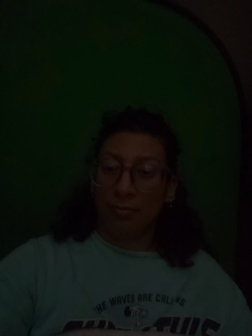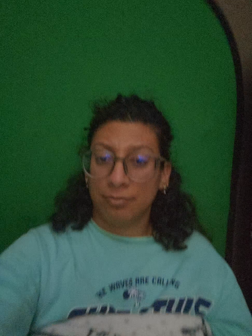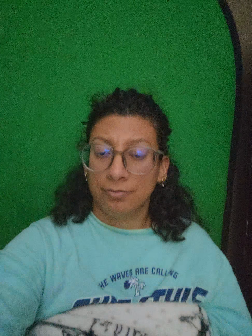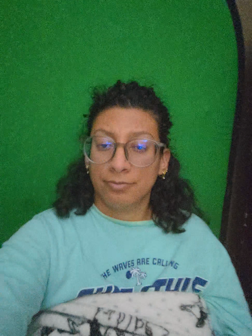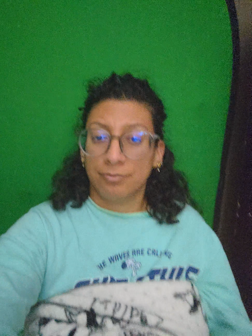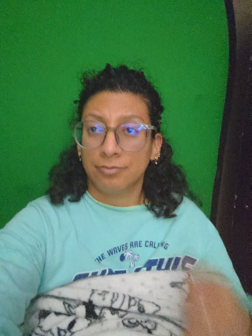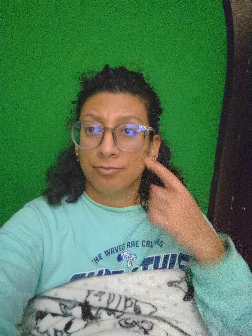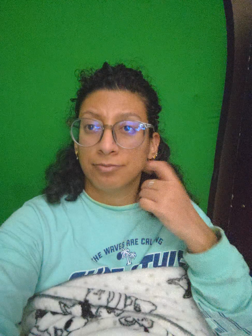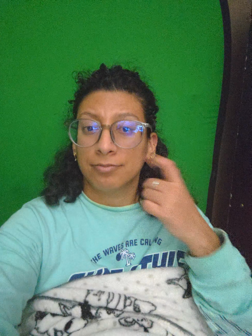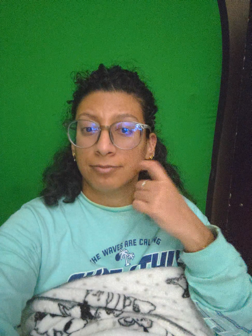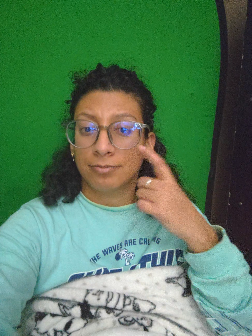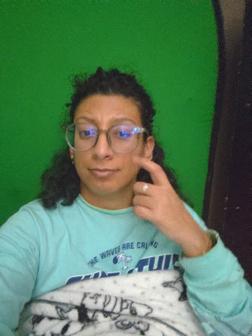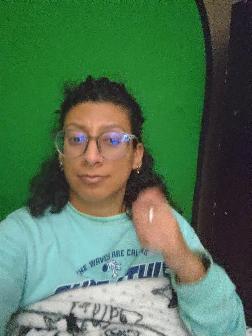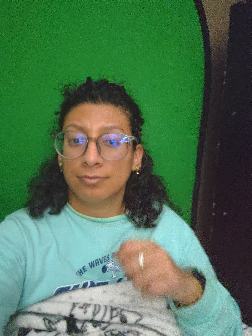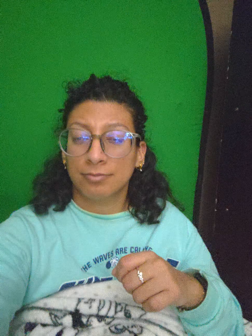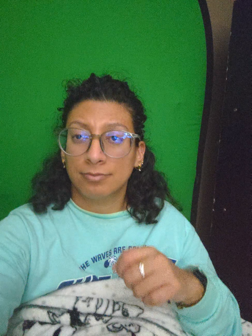cry